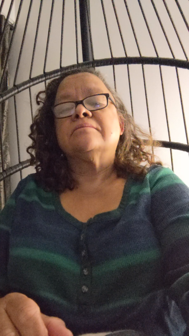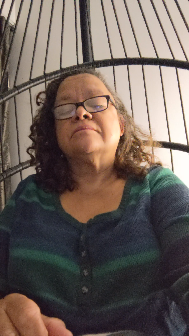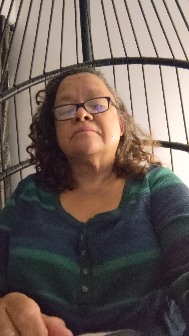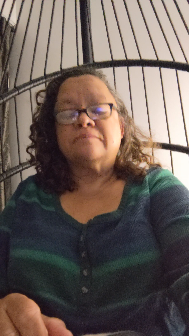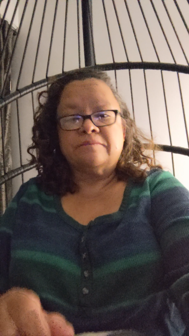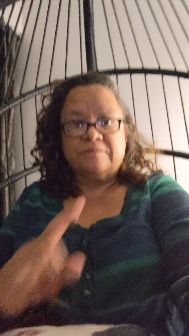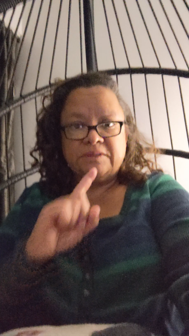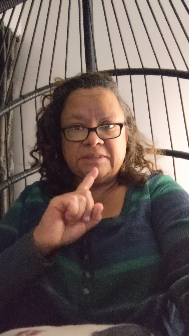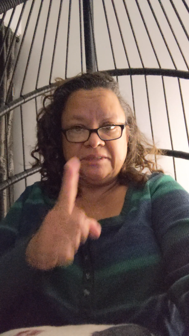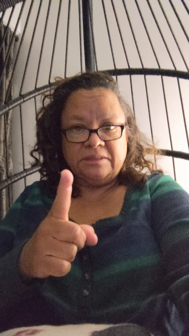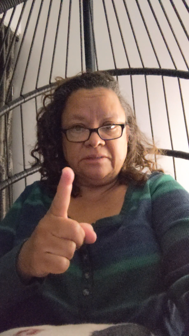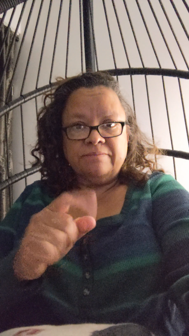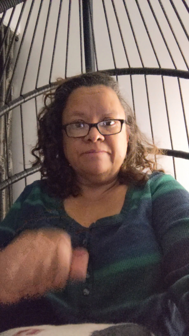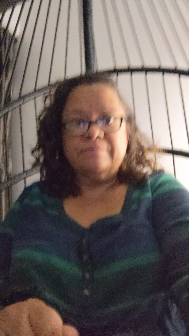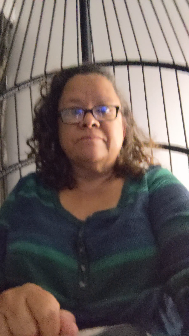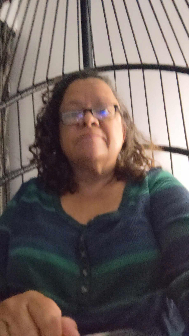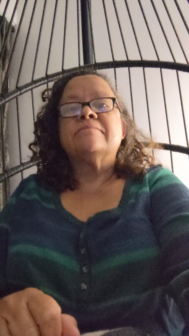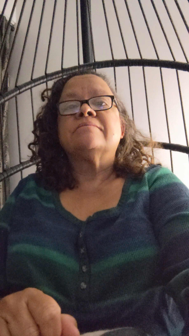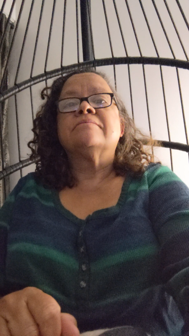is